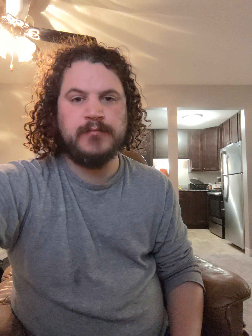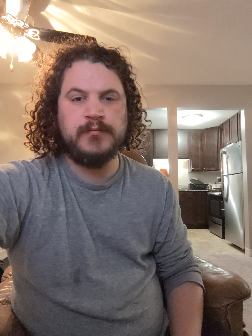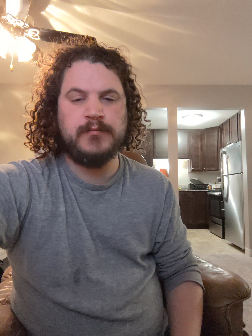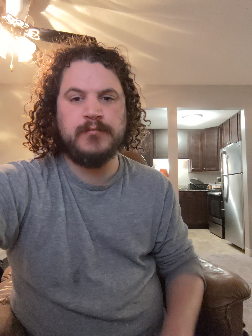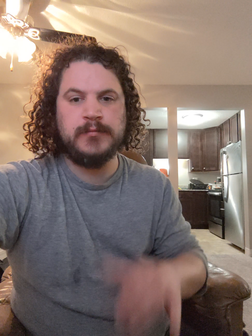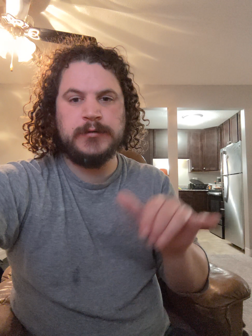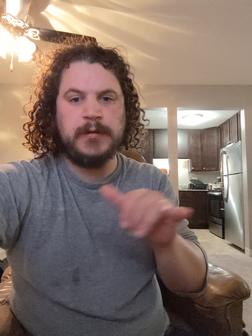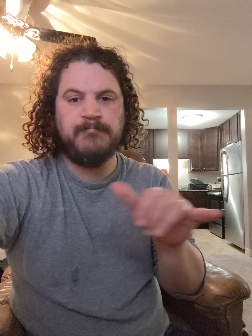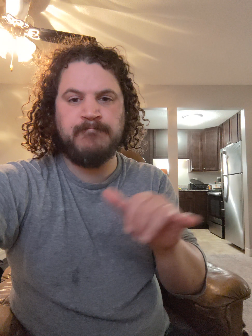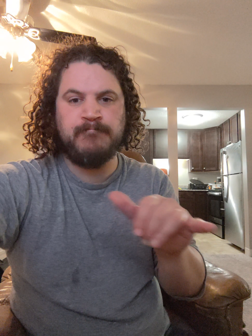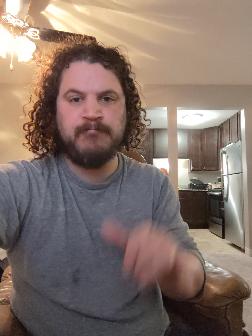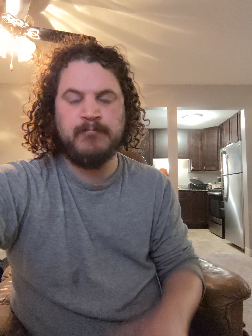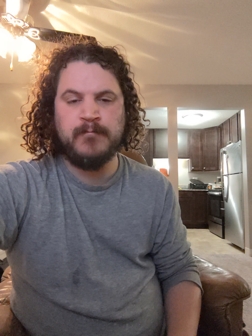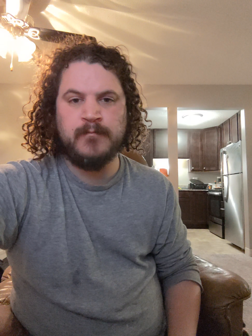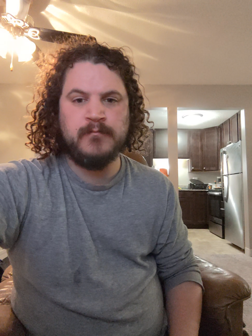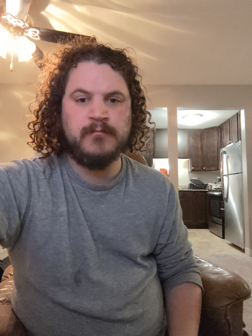same